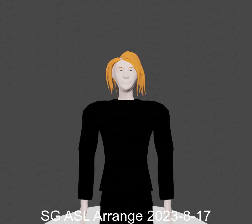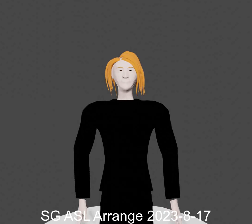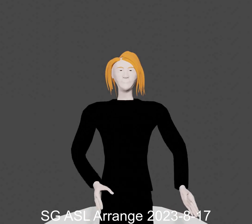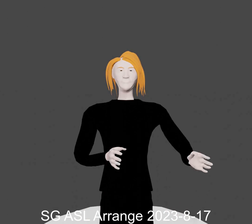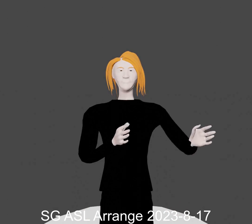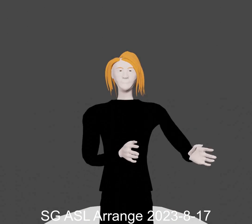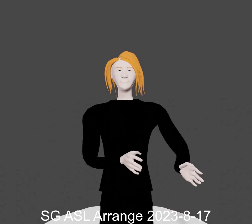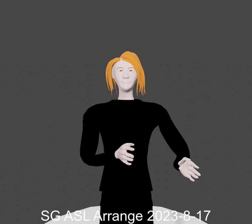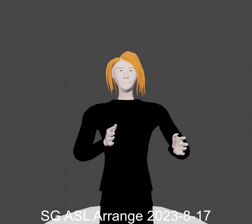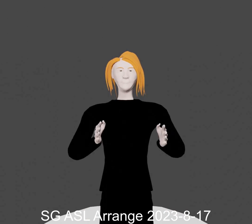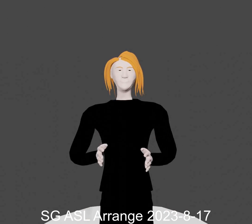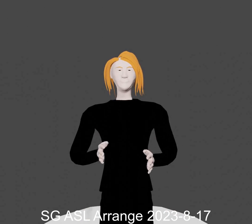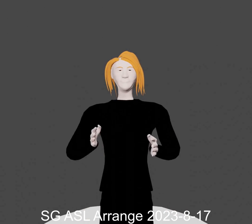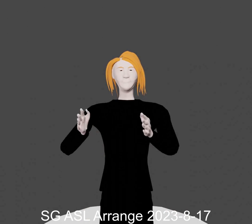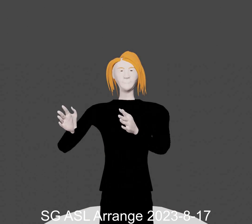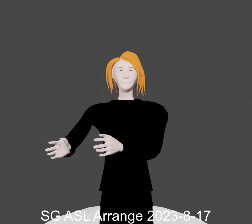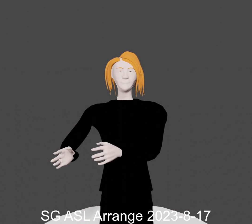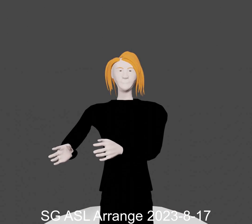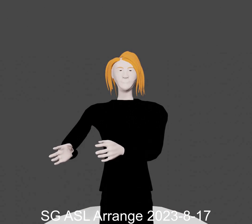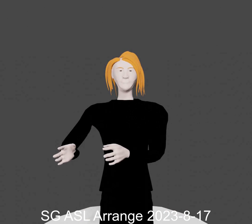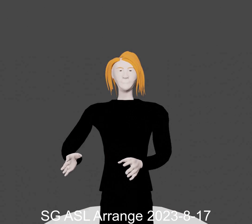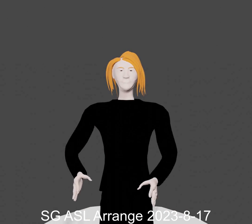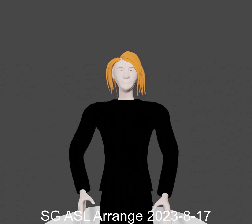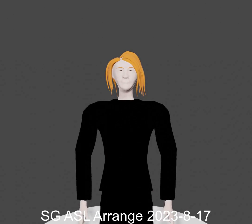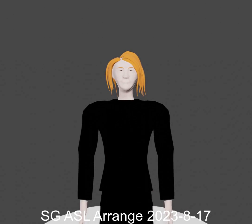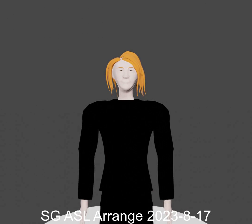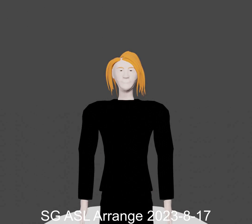Arrange